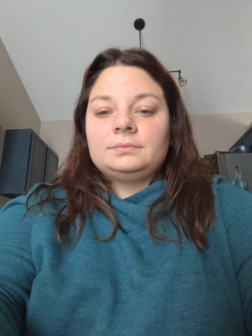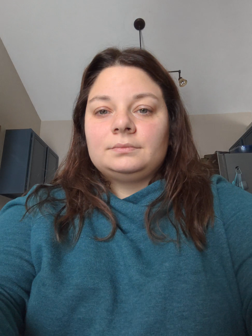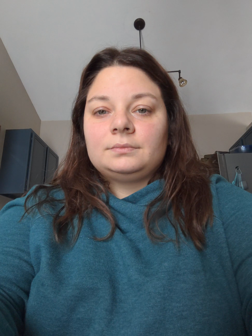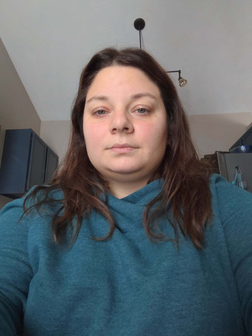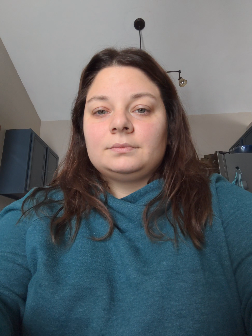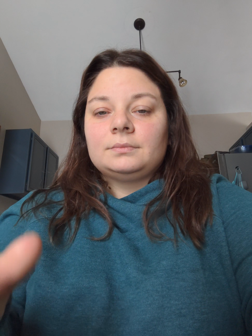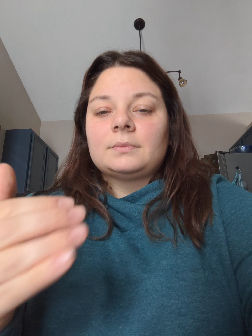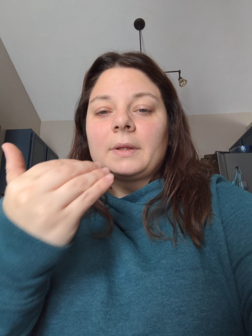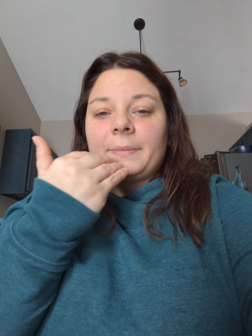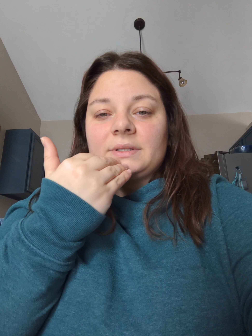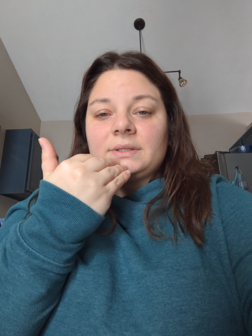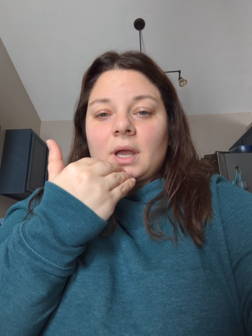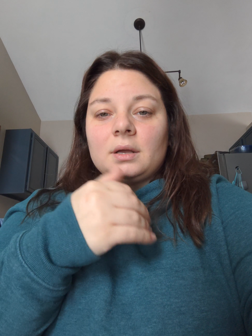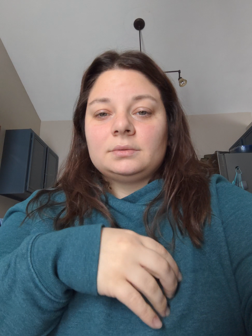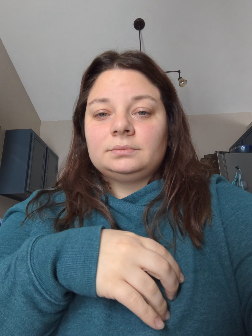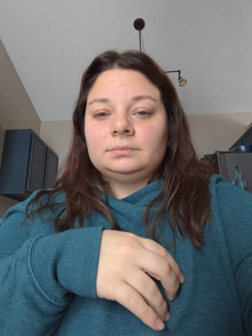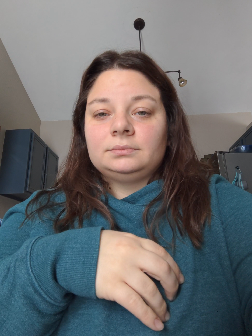pizza